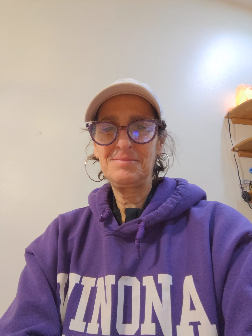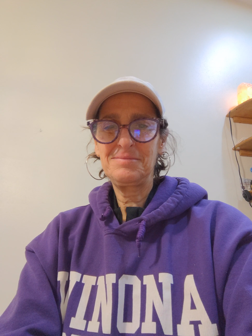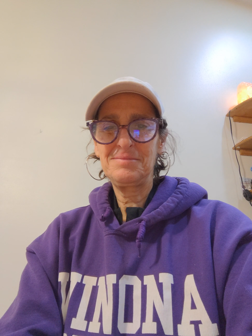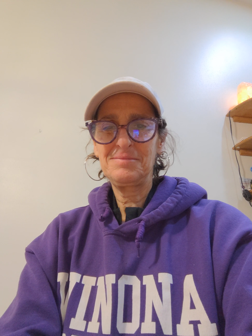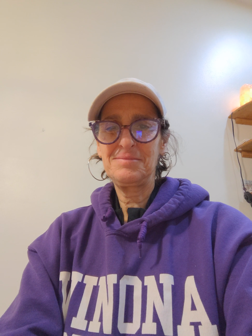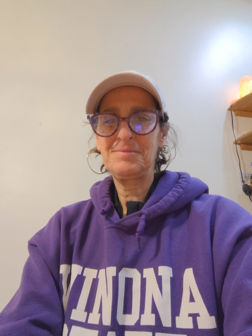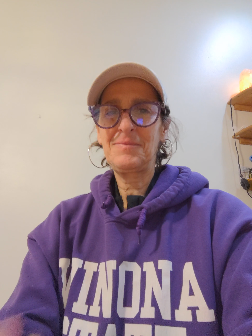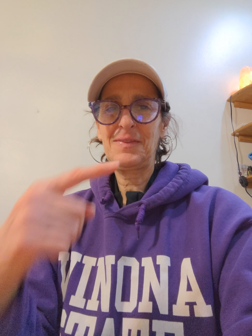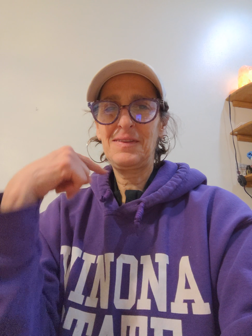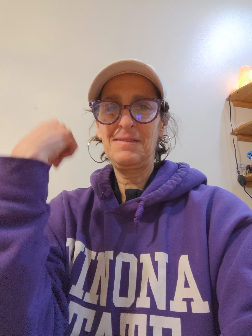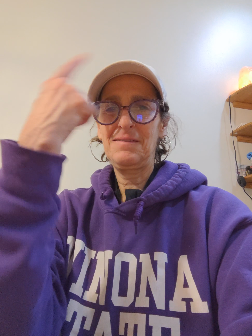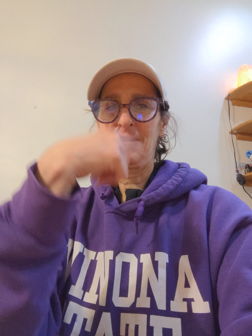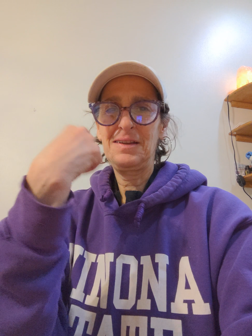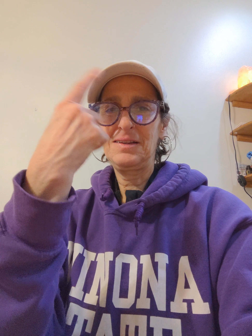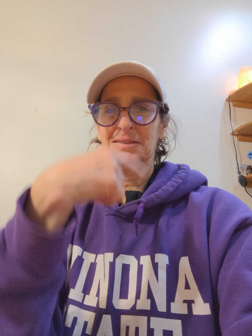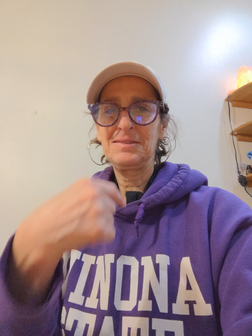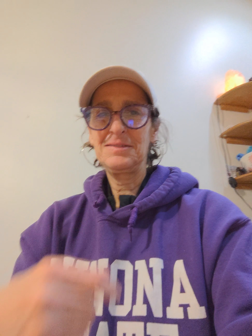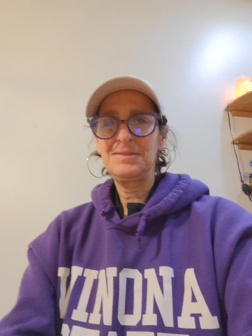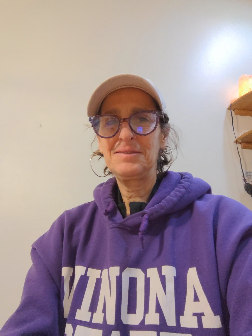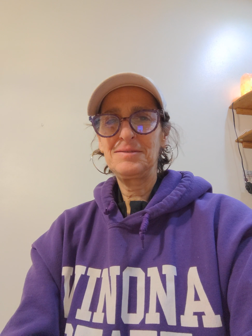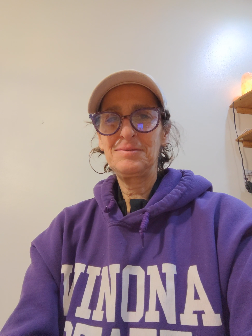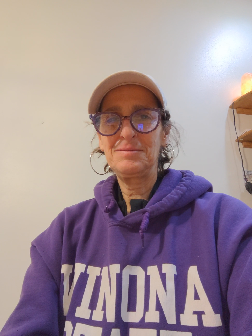face